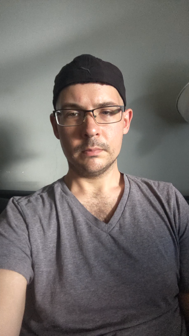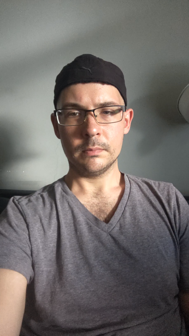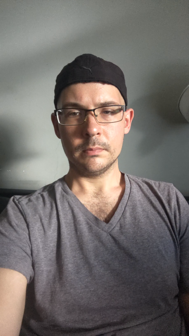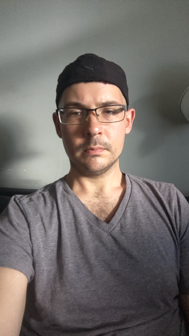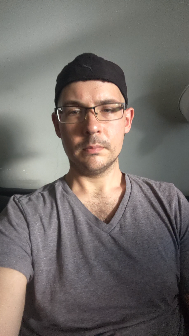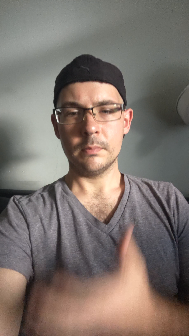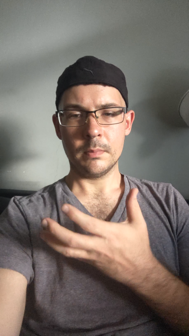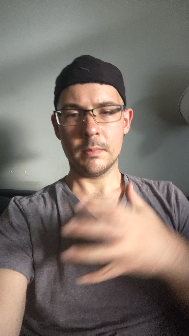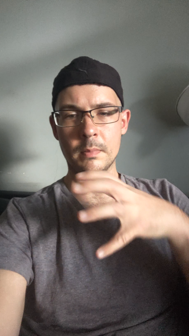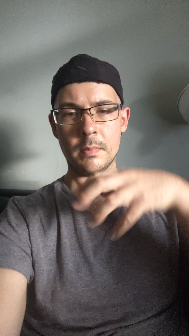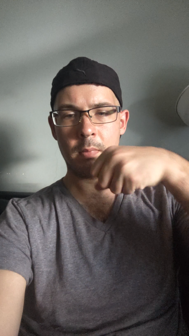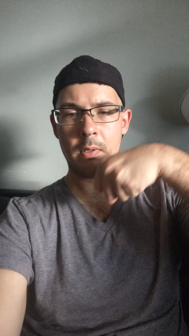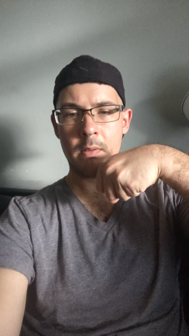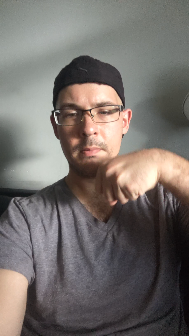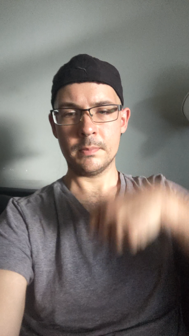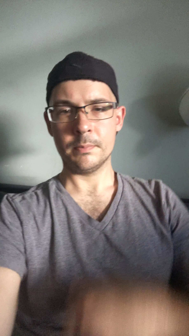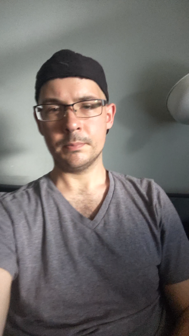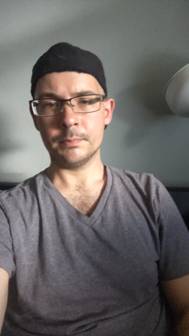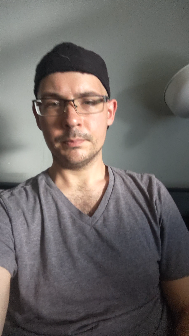bucket